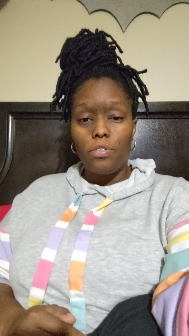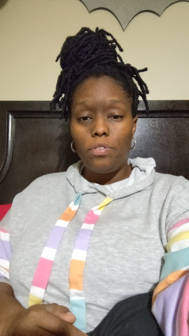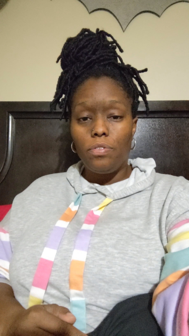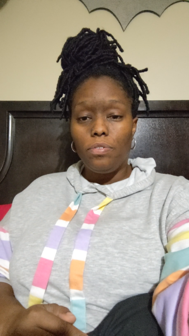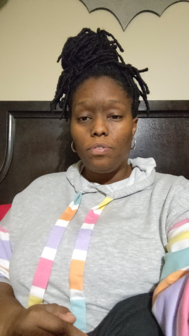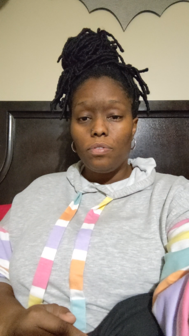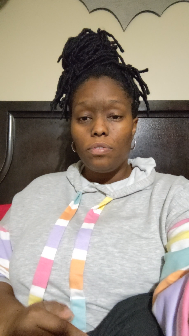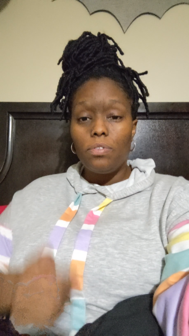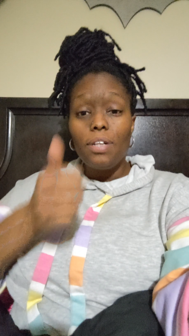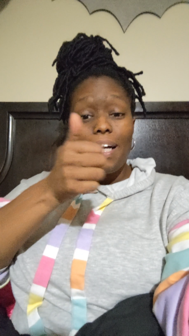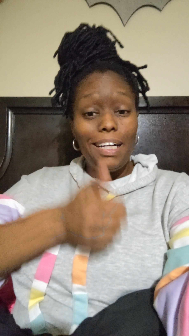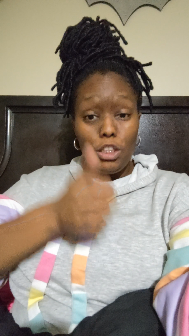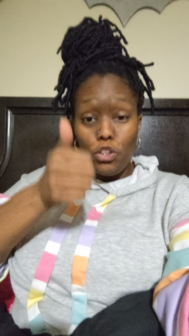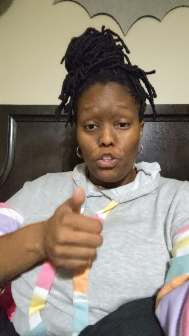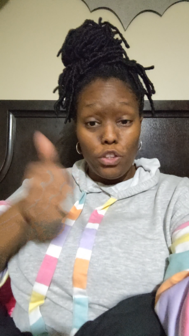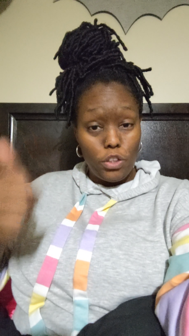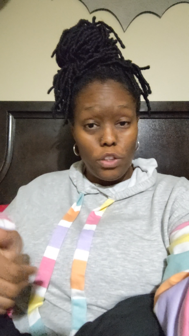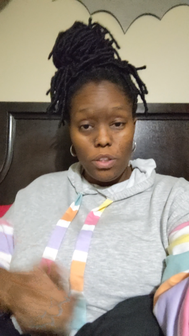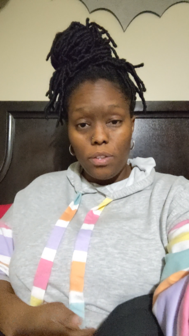each